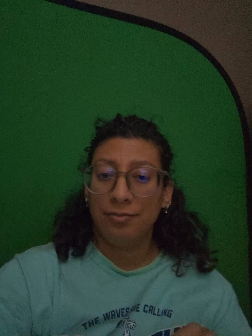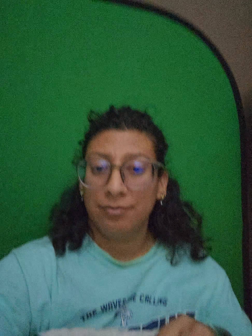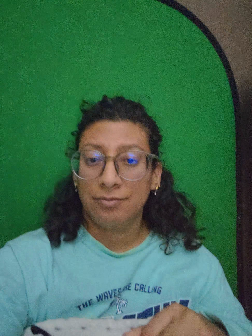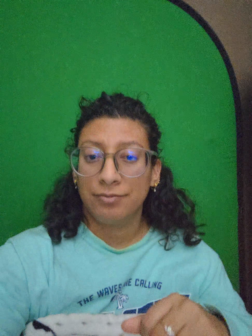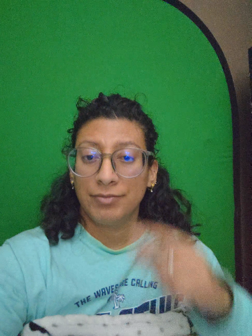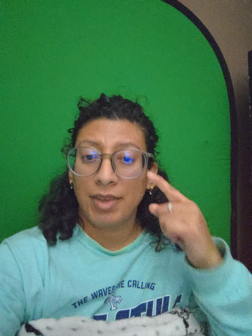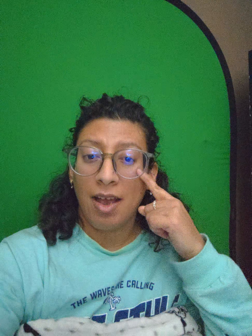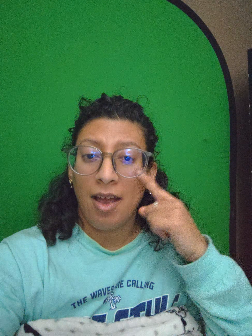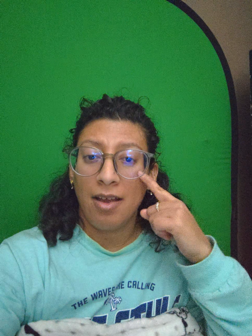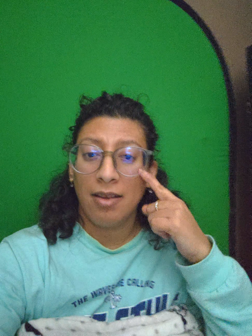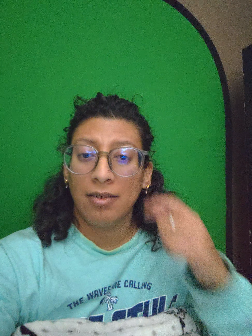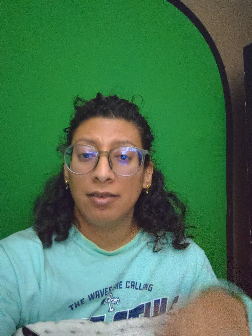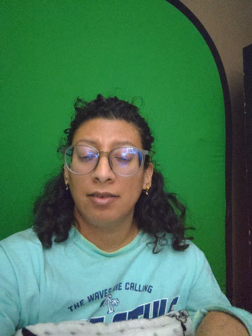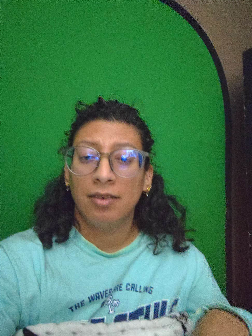eye